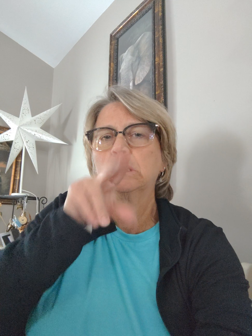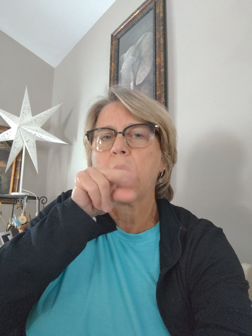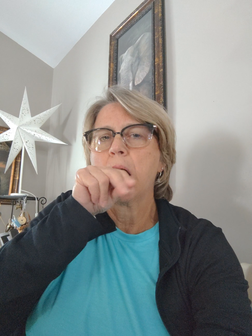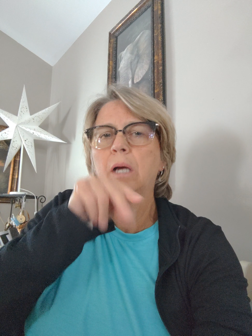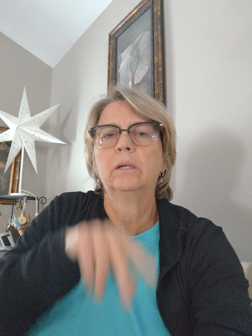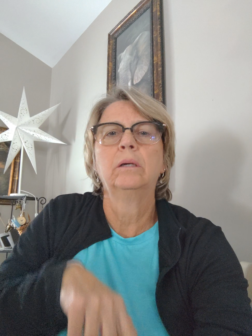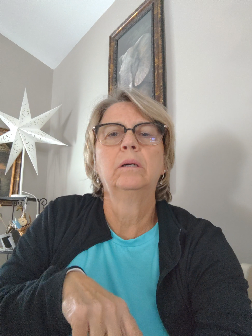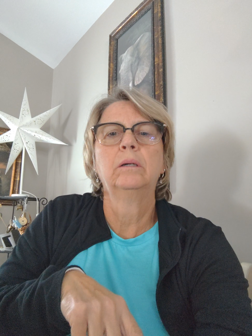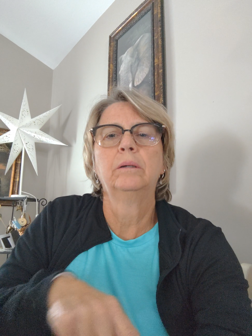duck